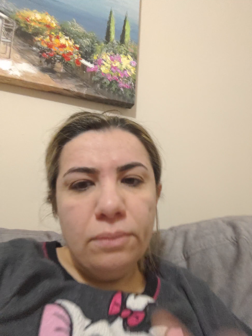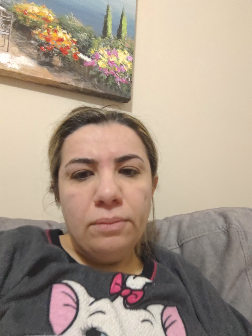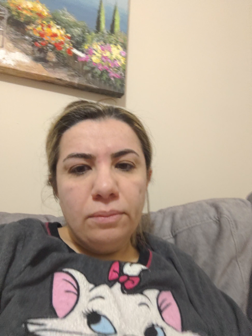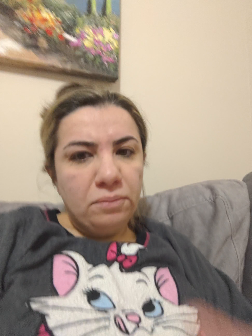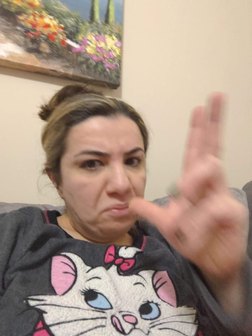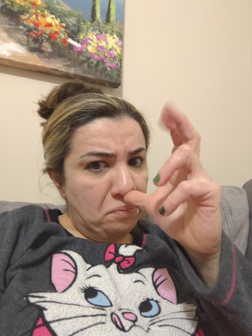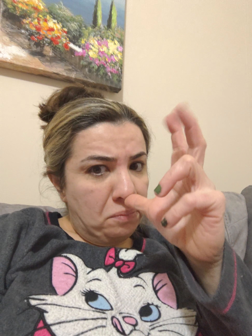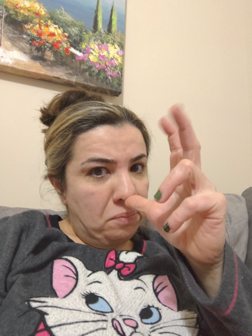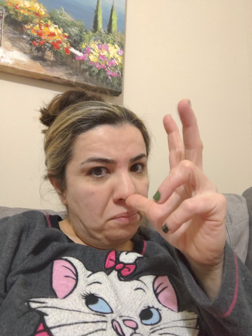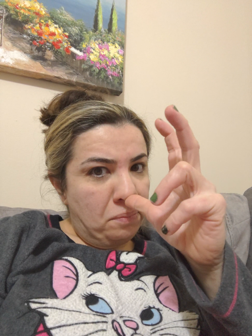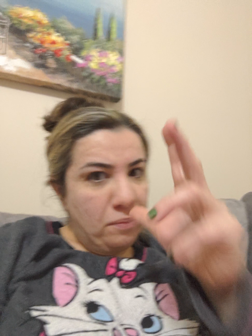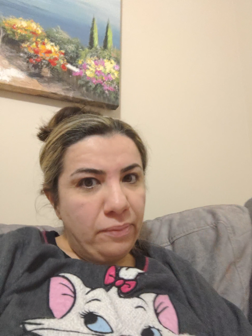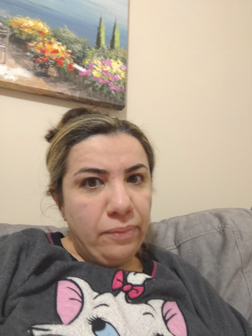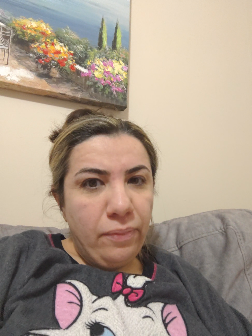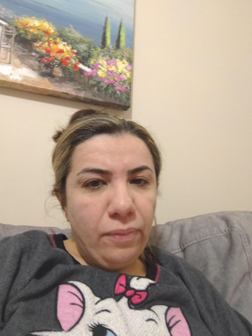bug